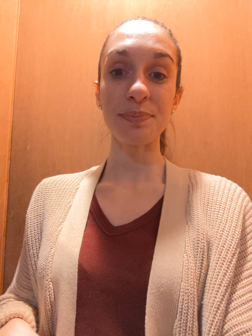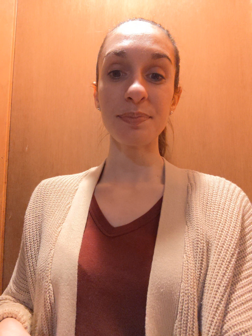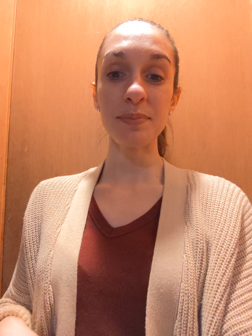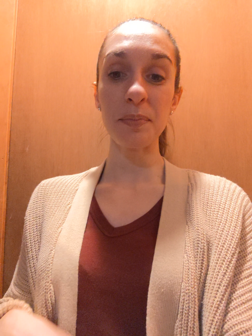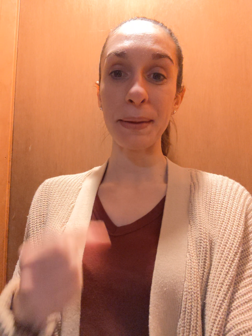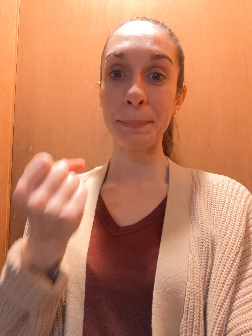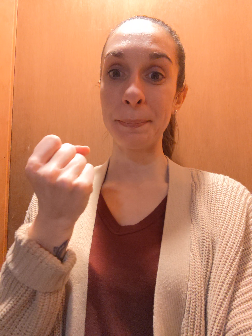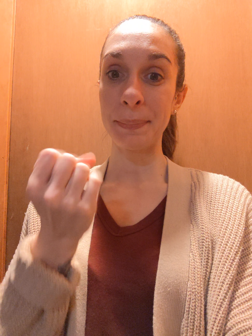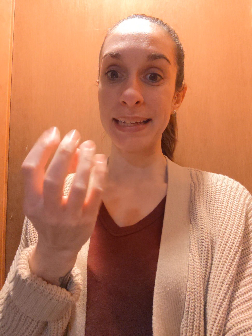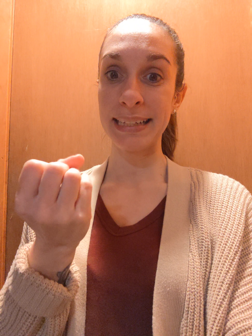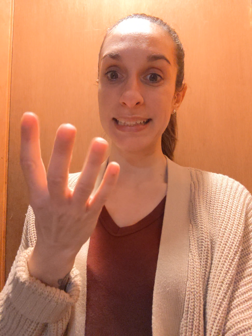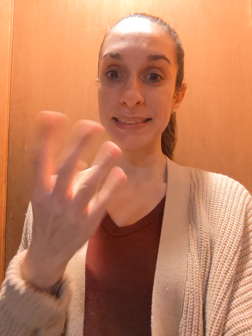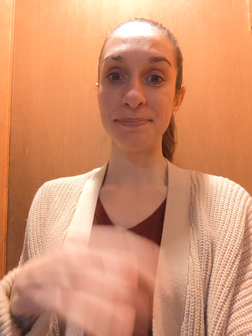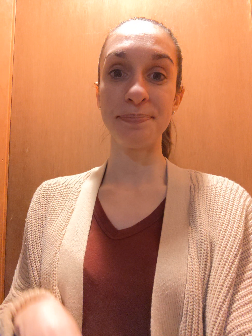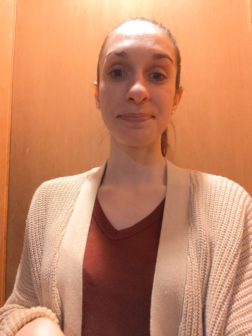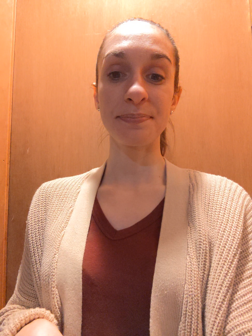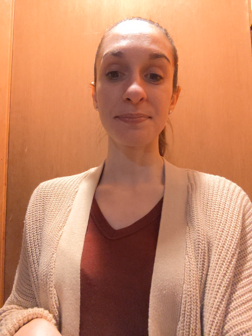many